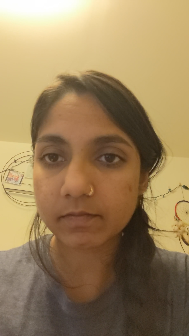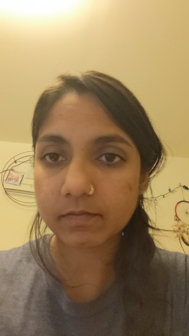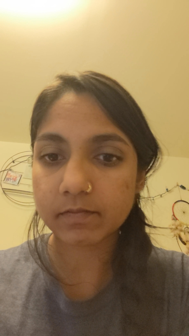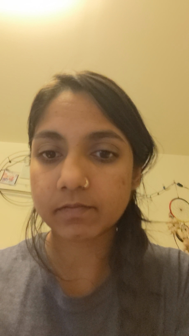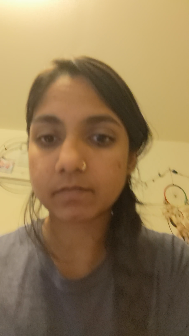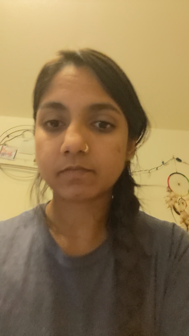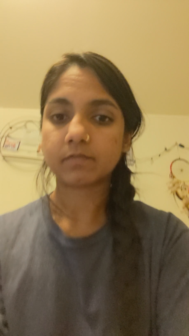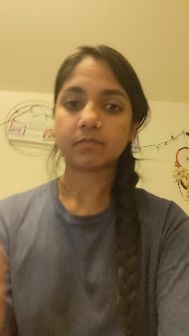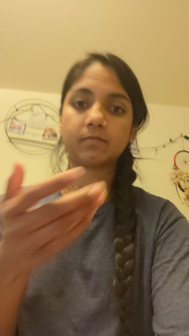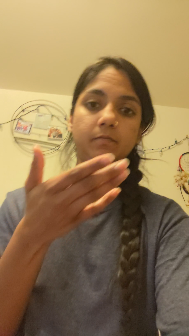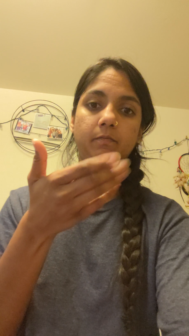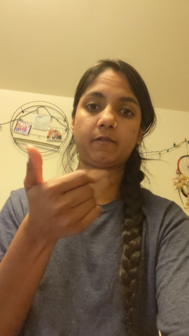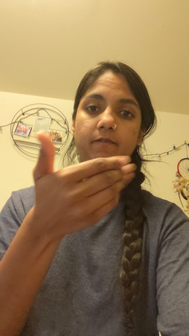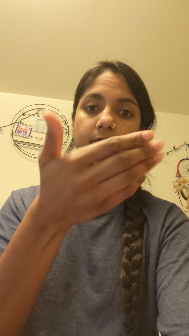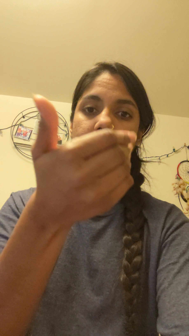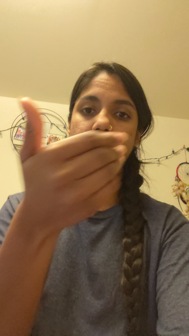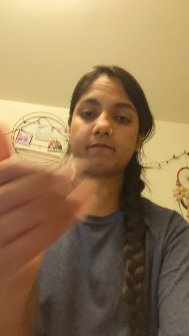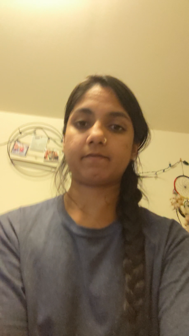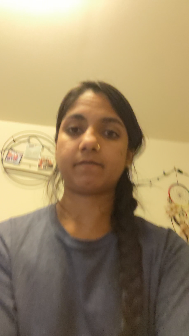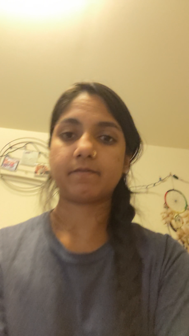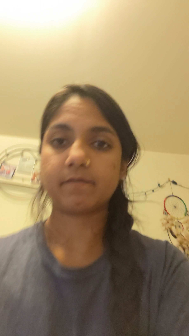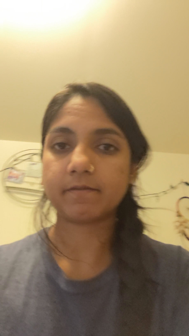butterfly